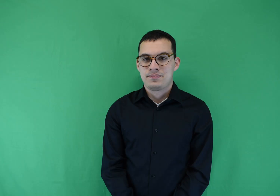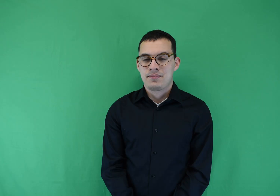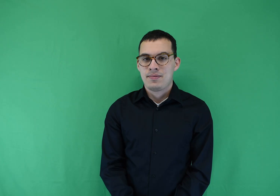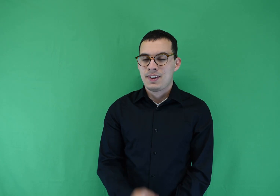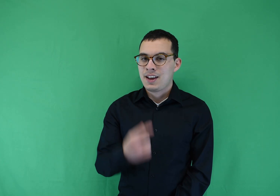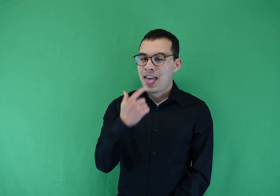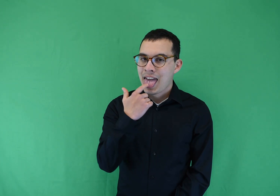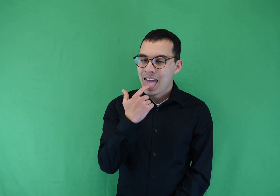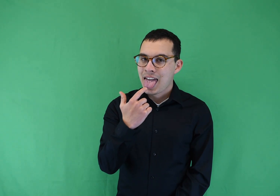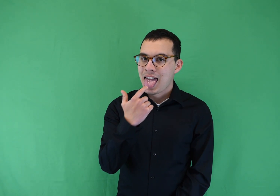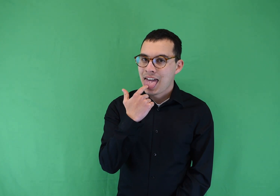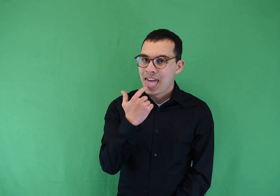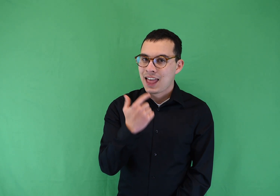sentido del gusto